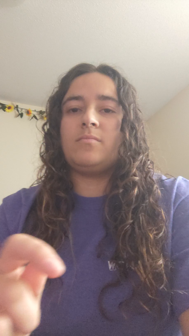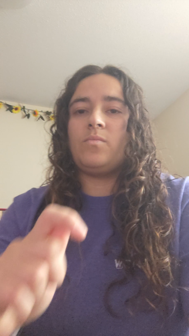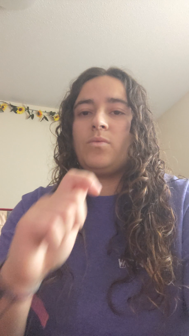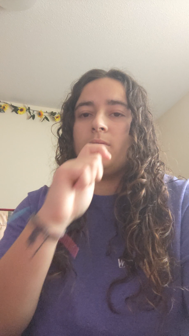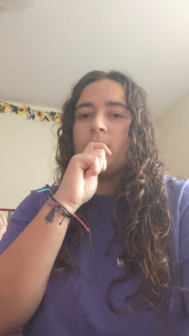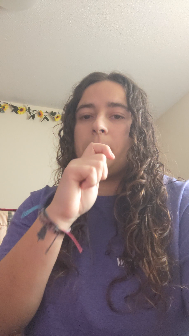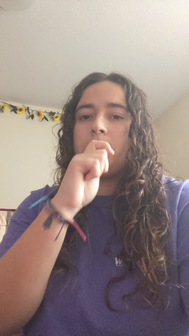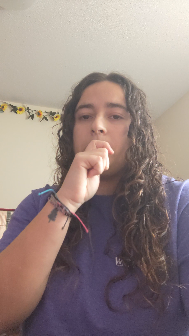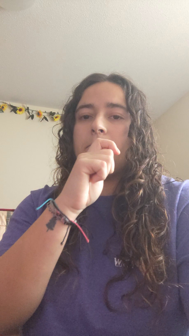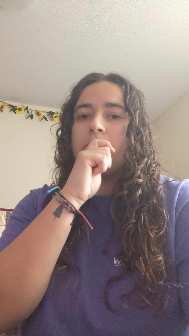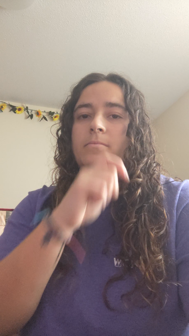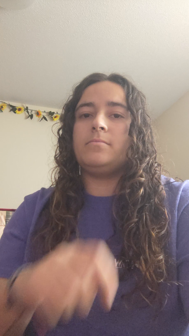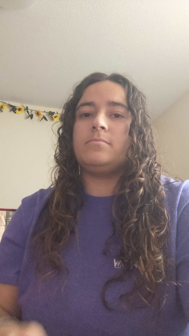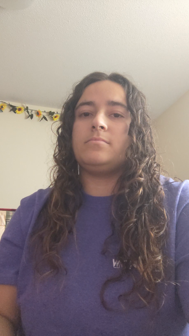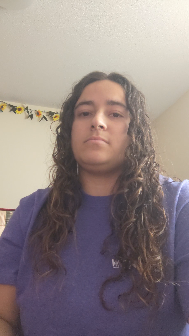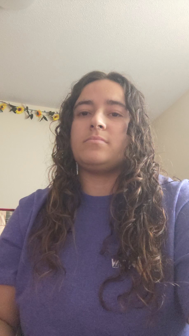popsicle